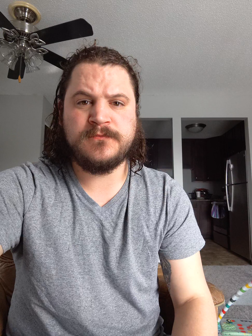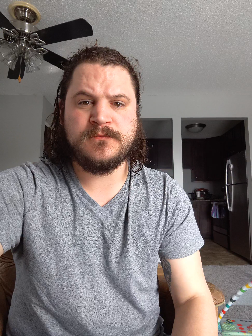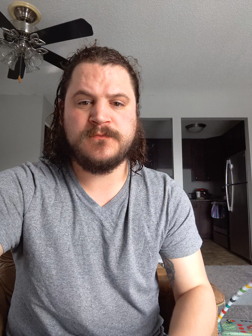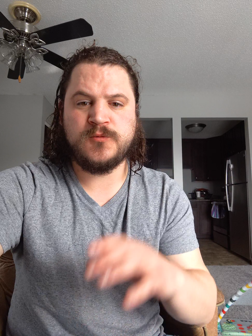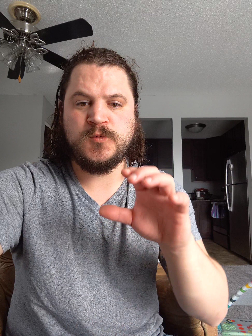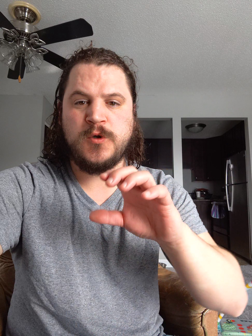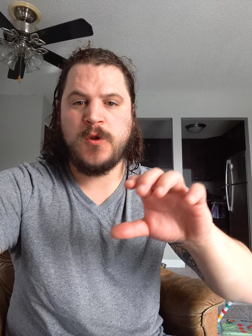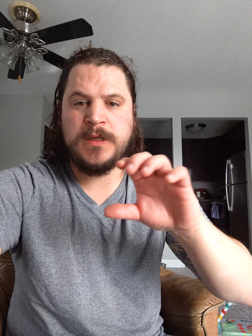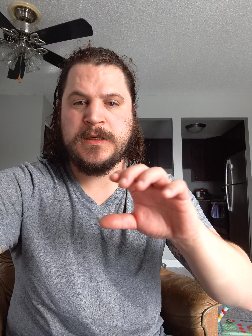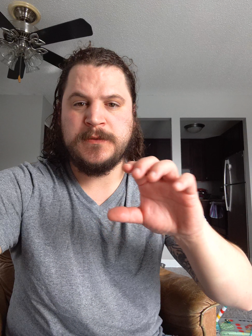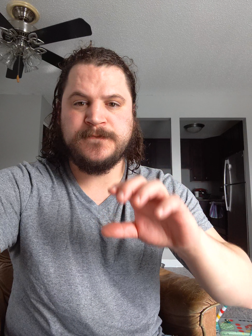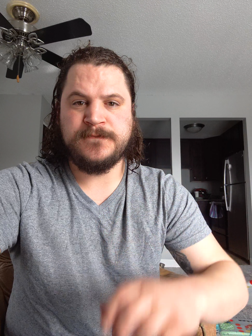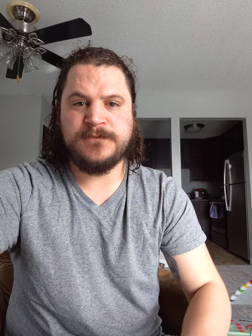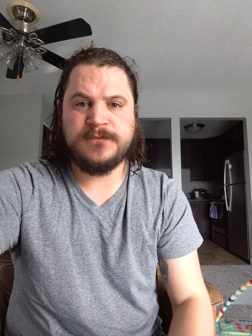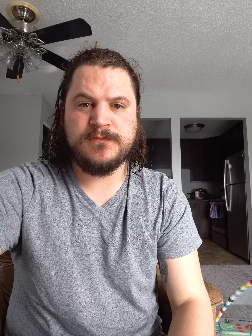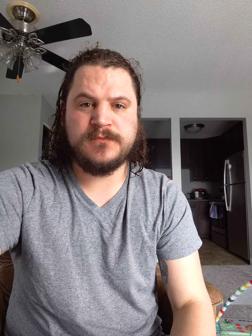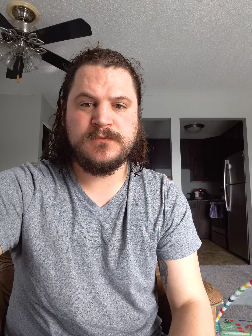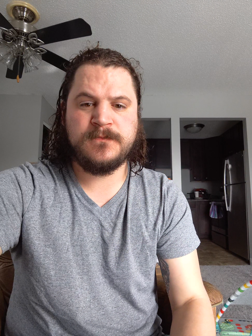chocolate